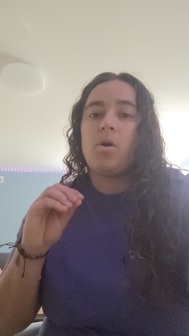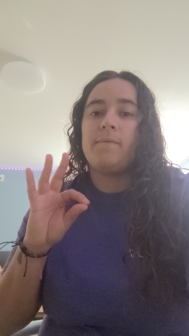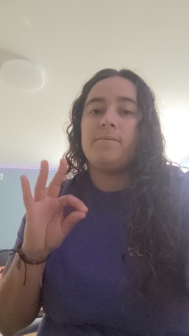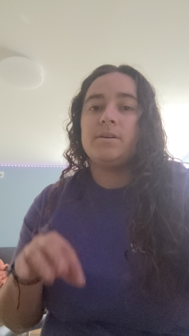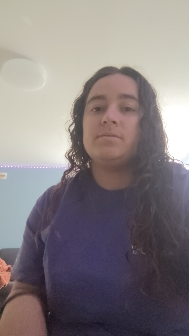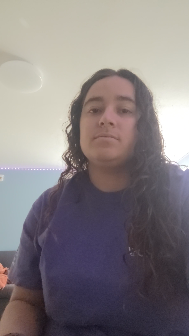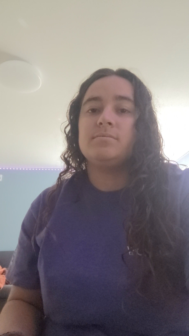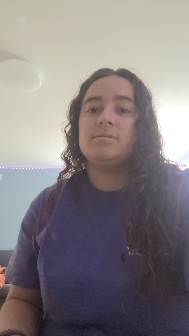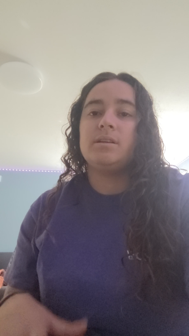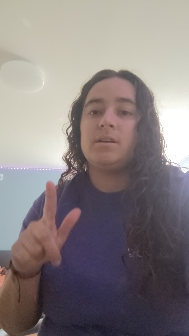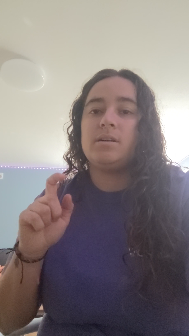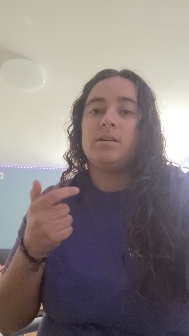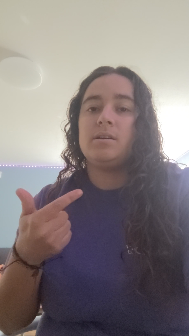leg